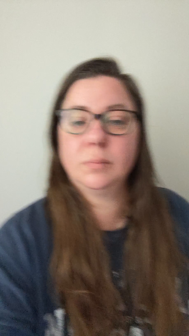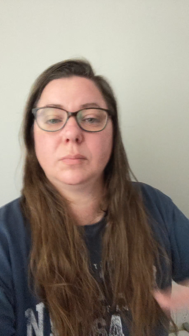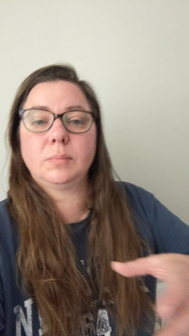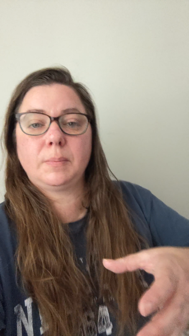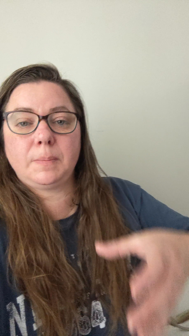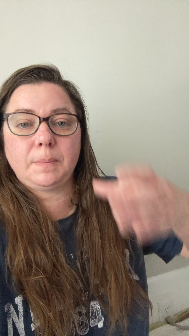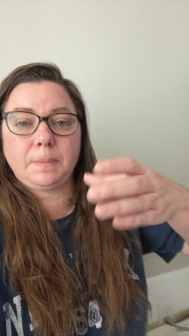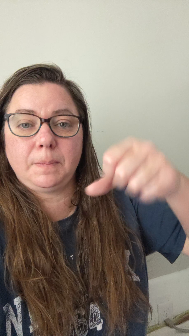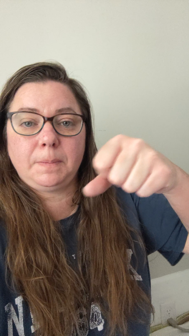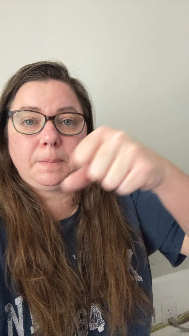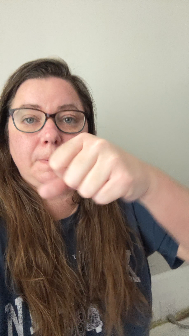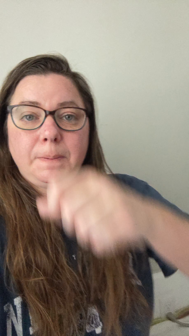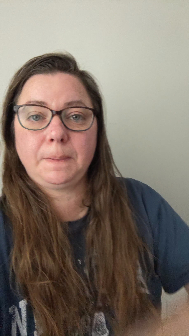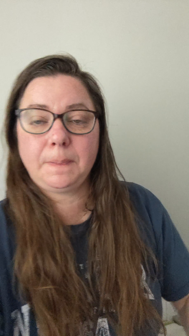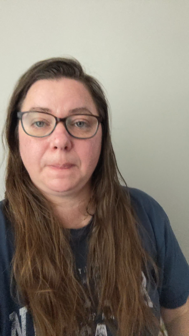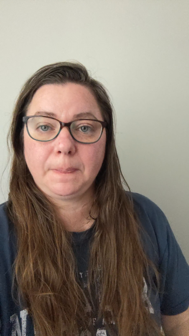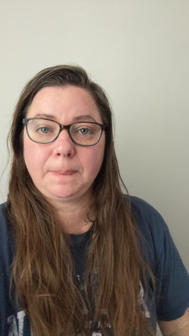bucket